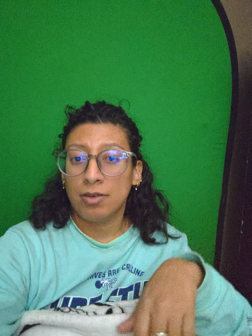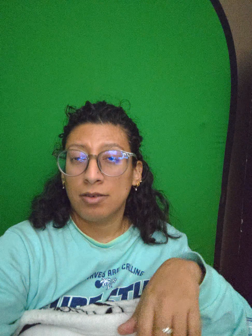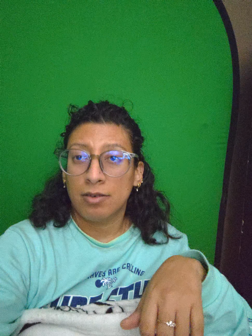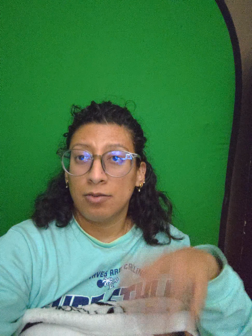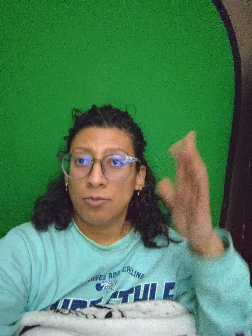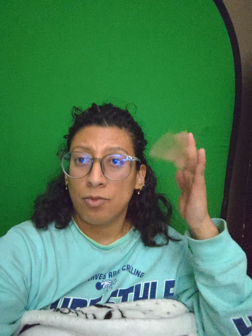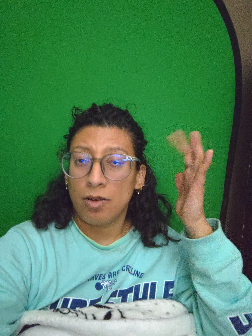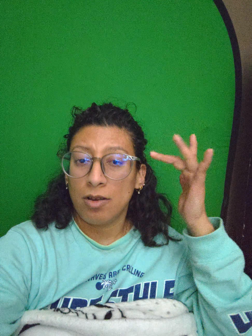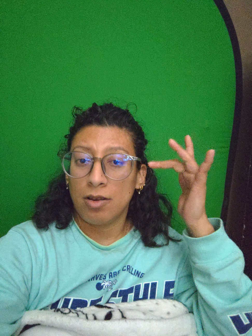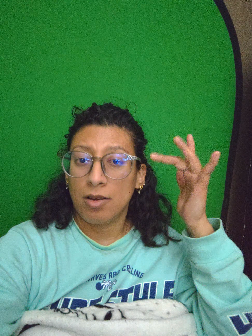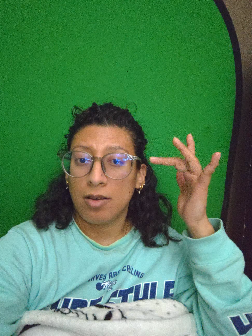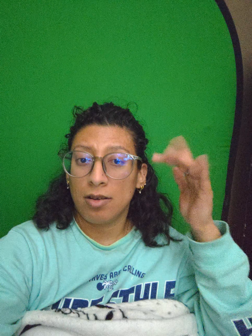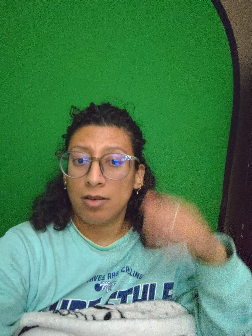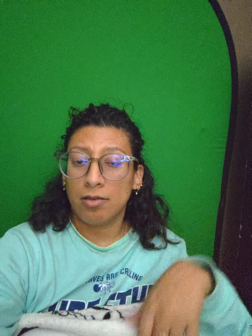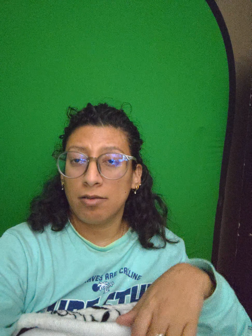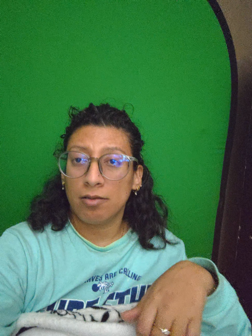why